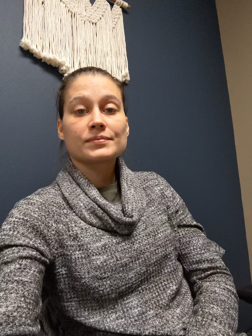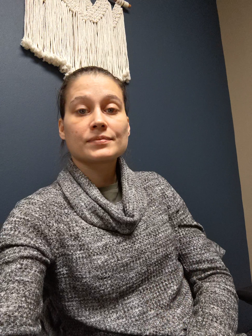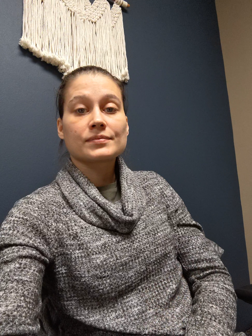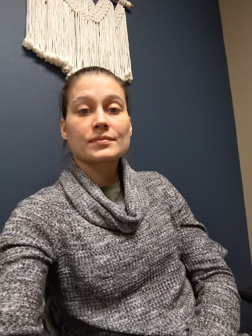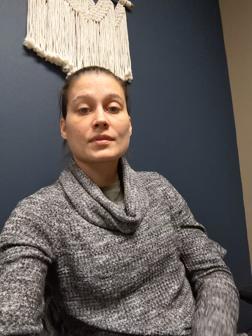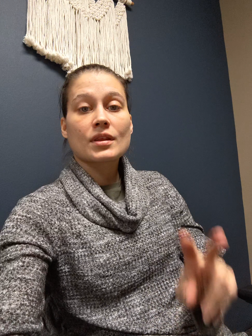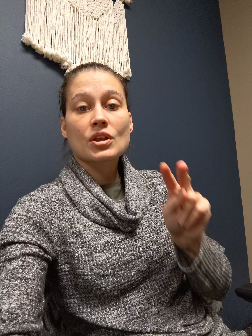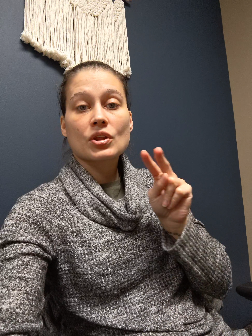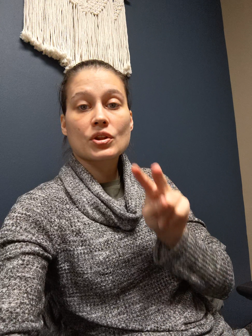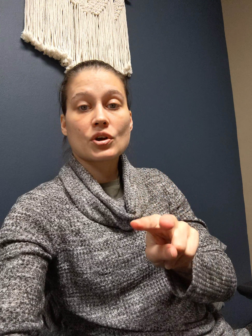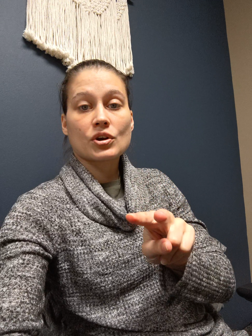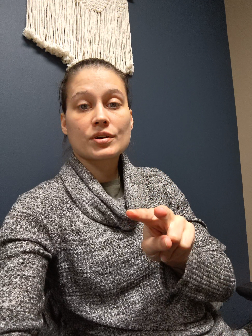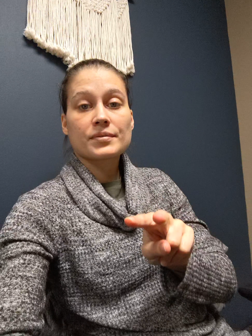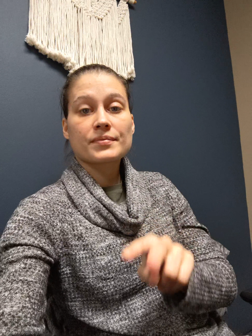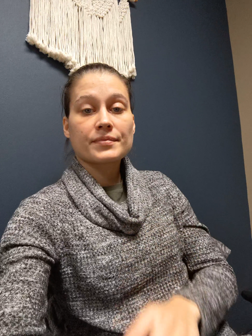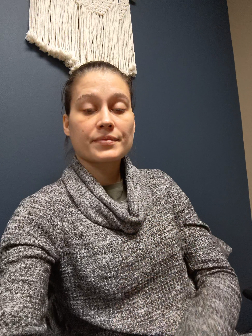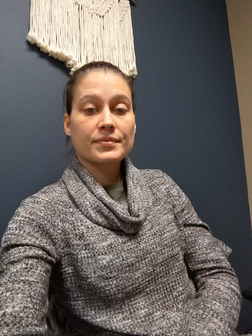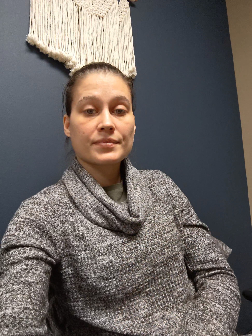look